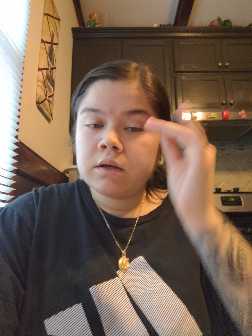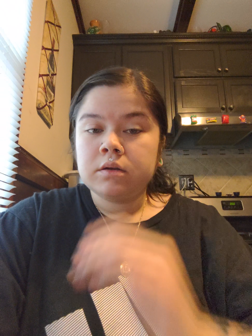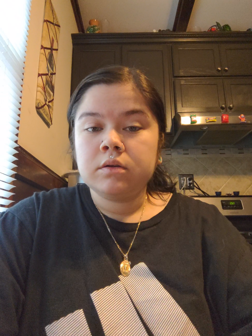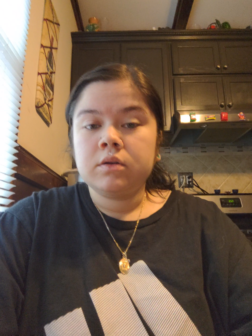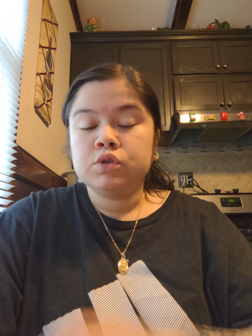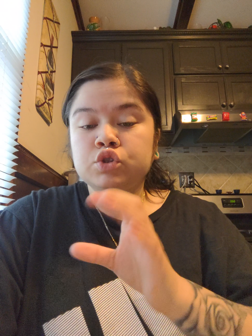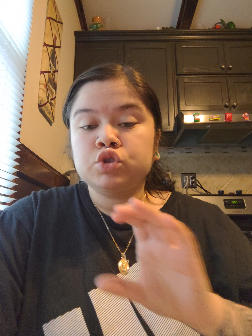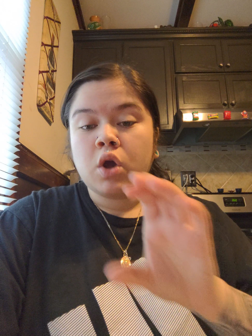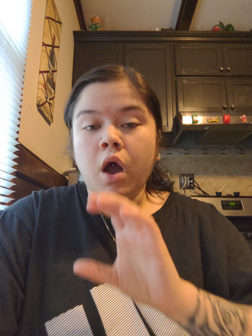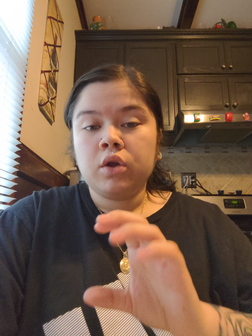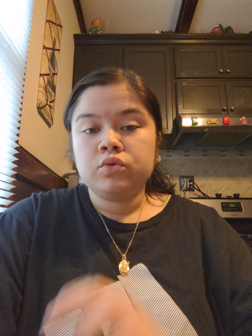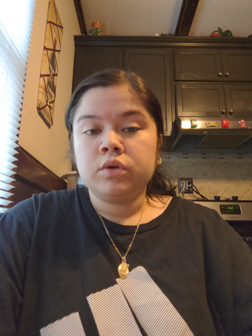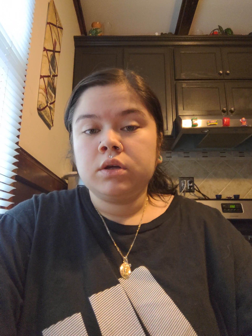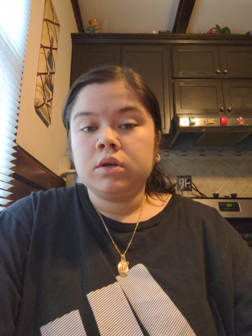chocolate